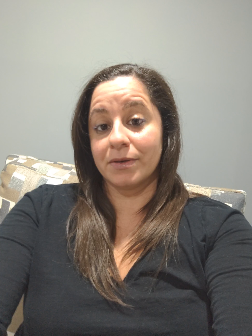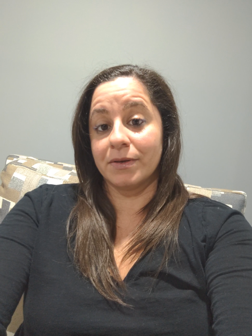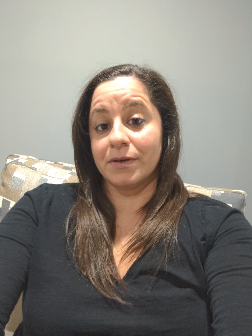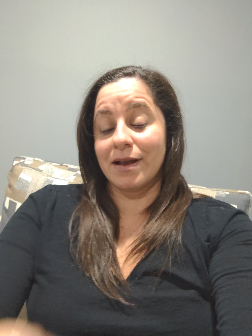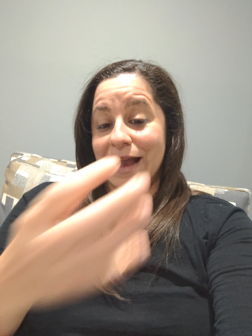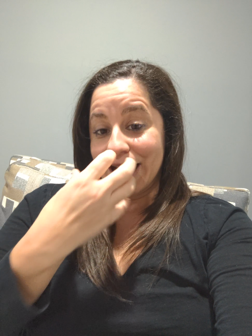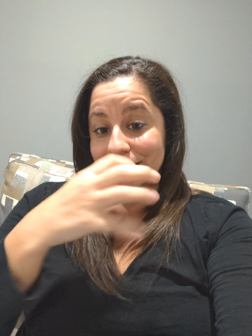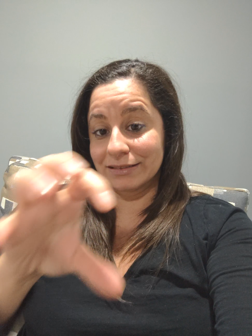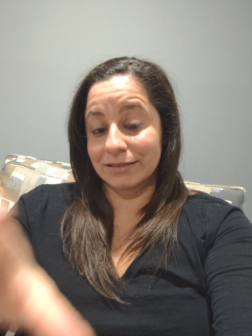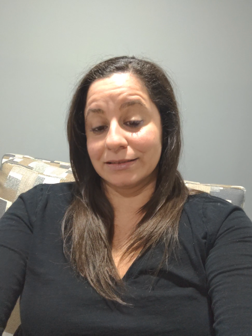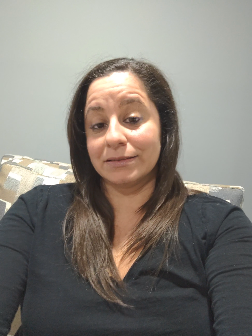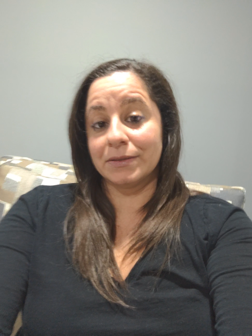hot